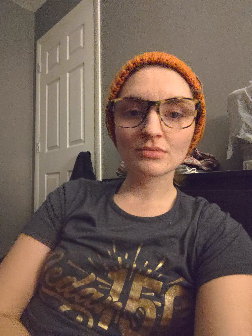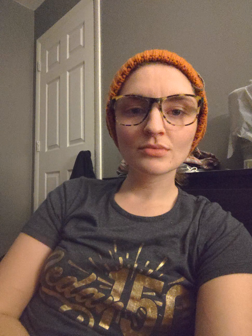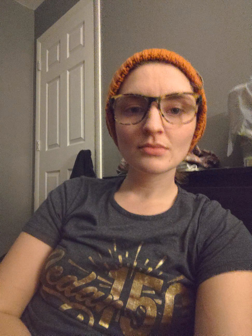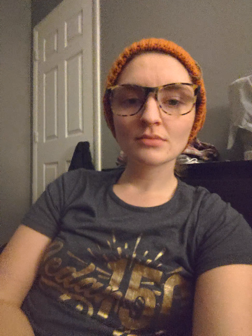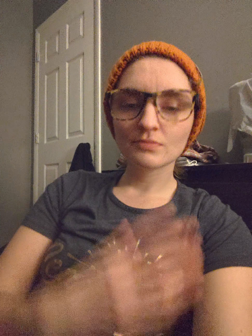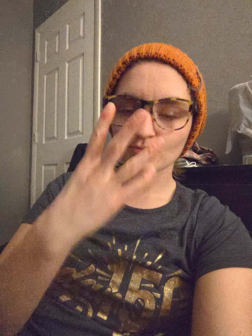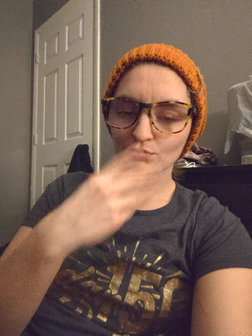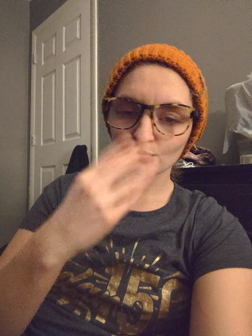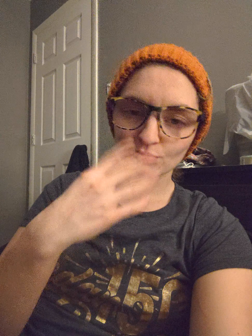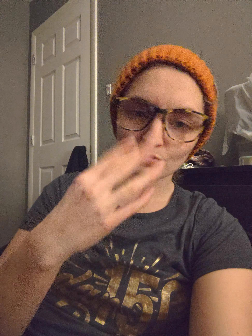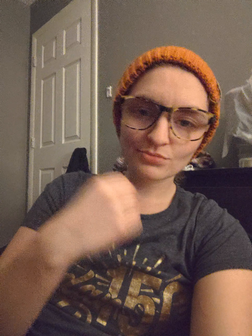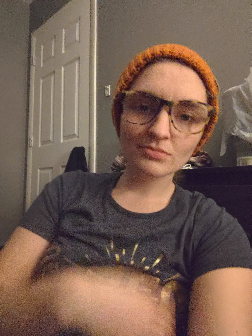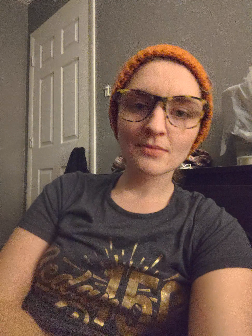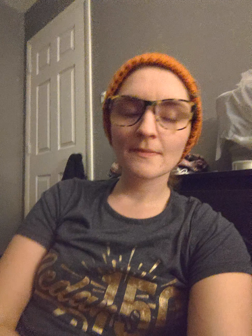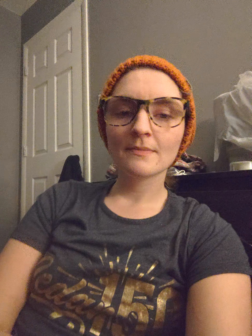sleepy